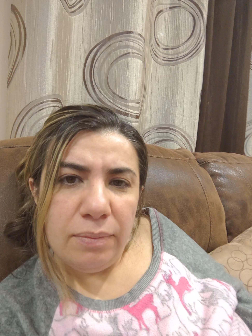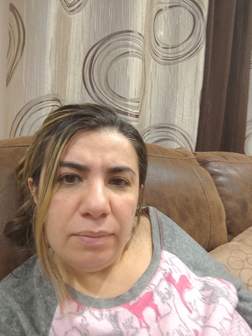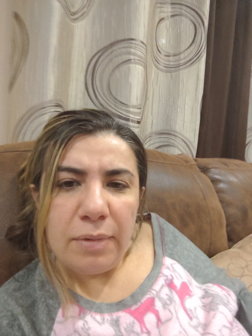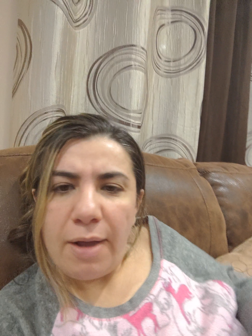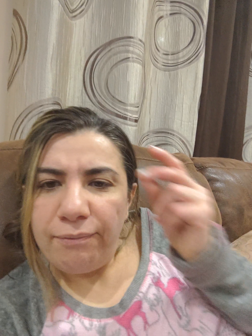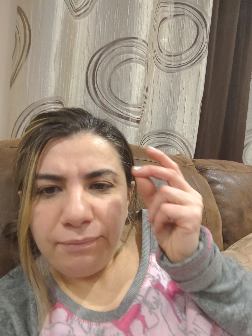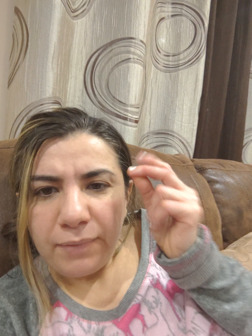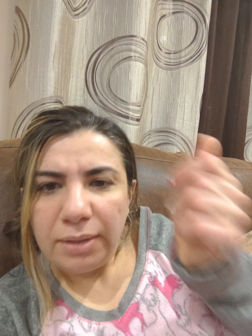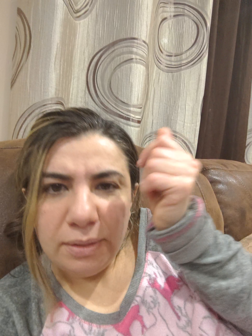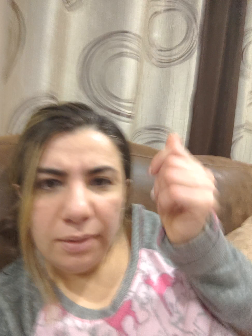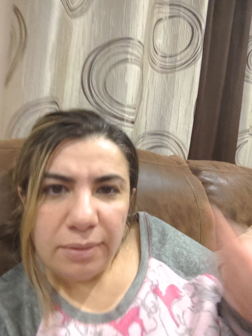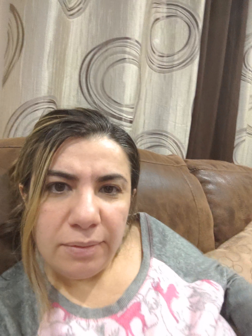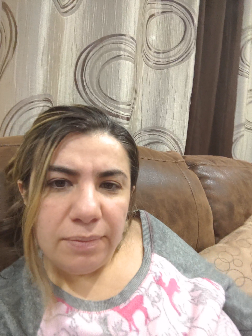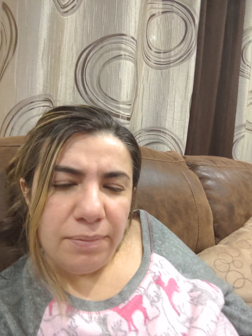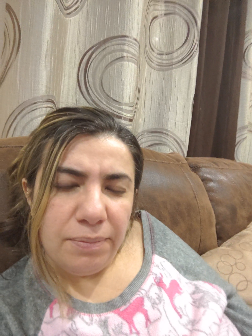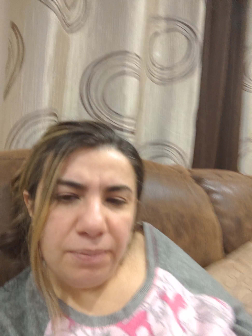fast